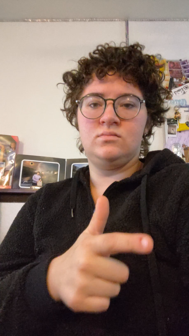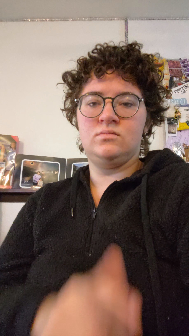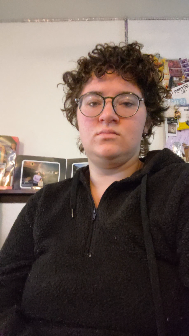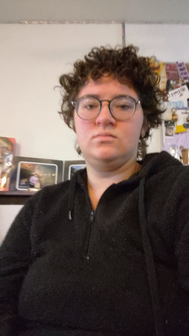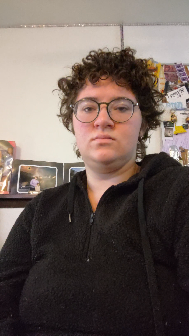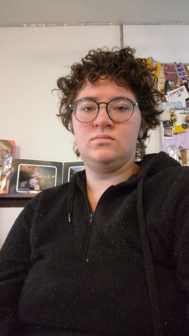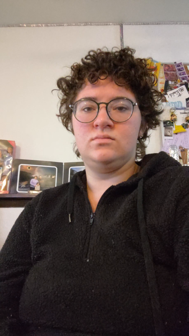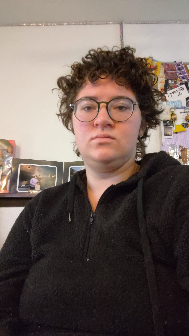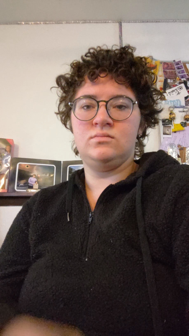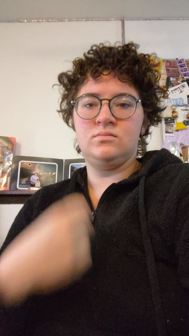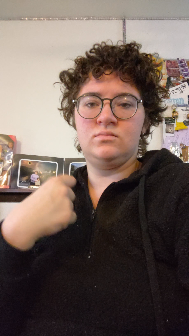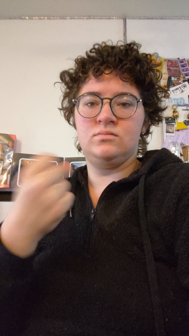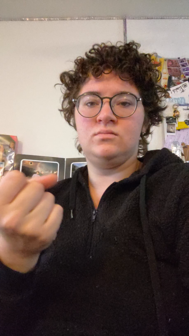drive